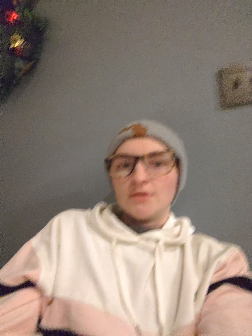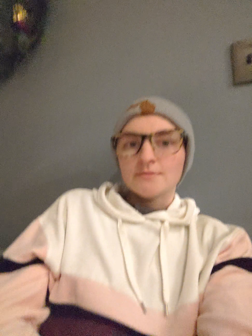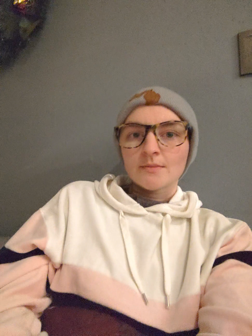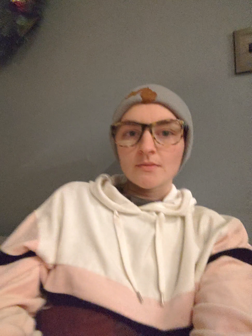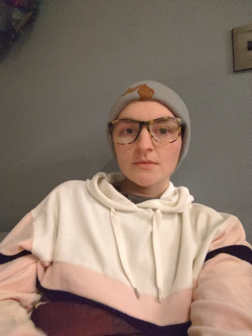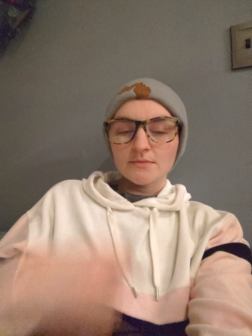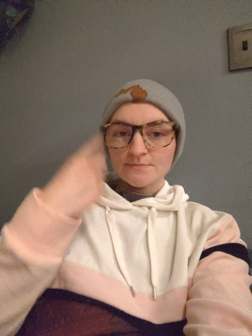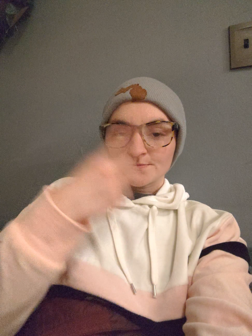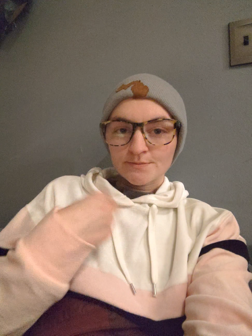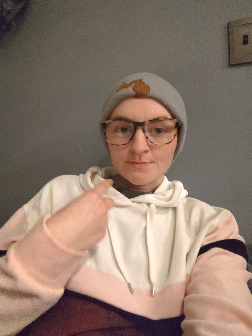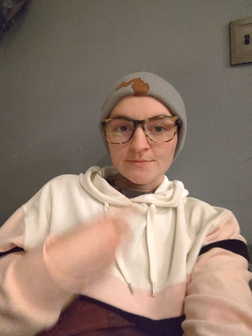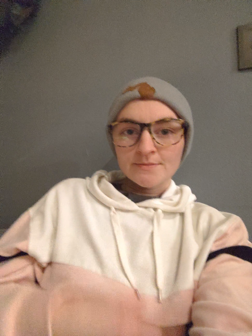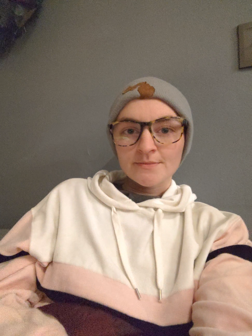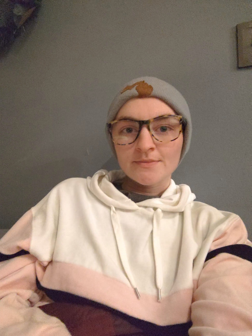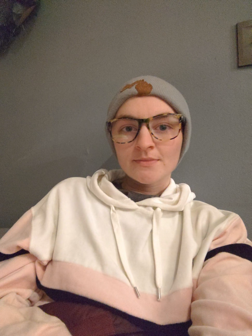face